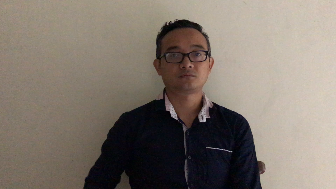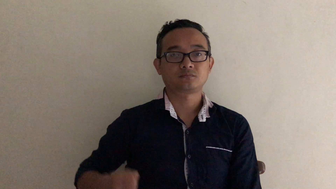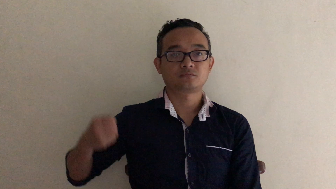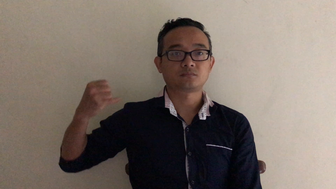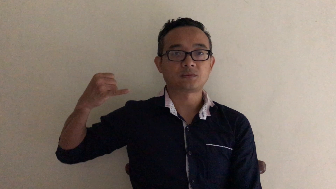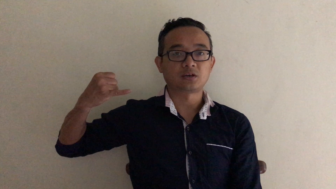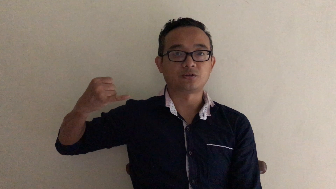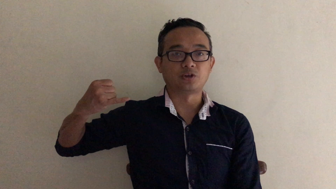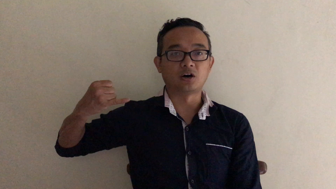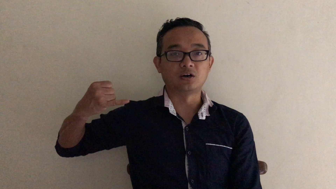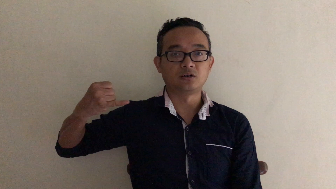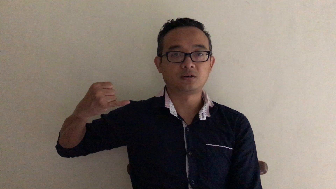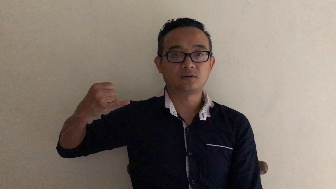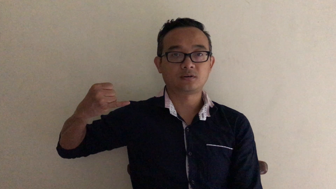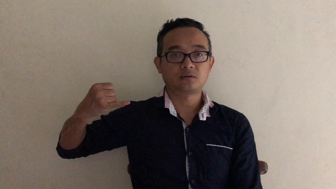ढ